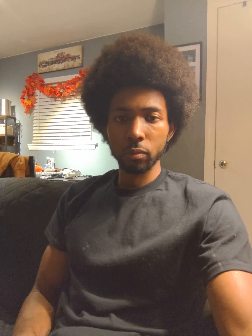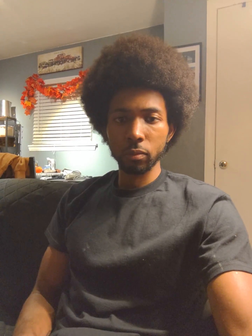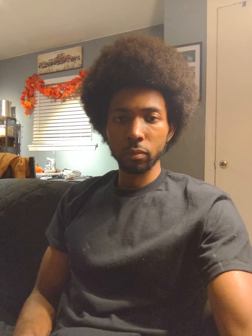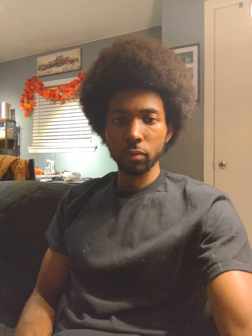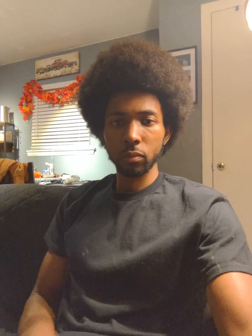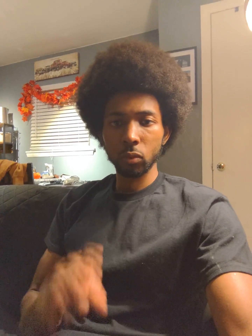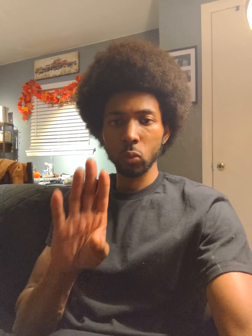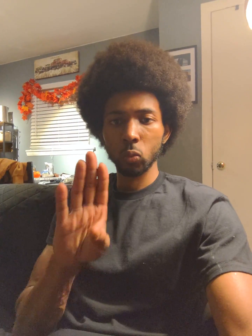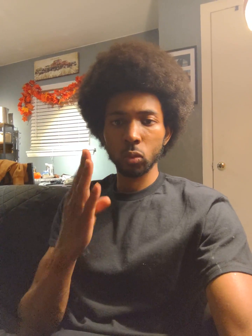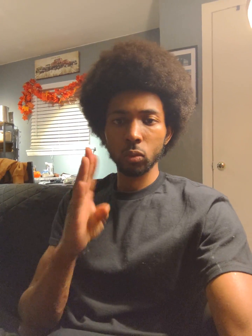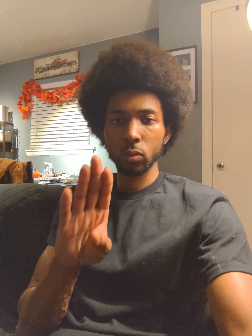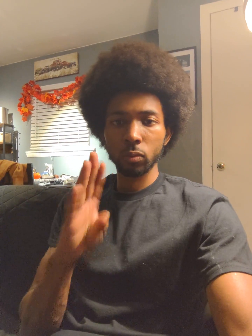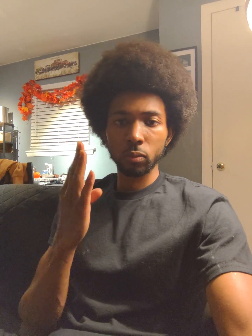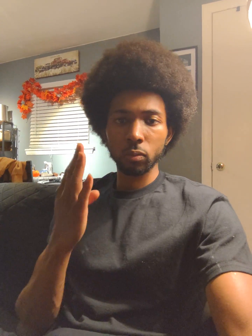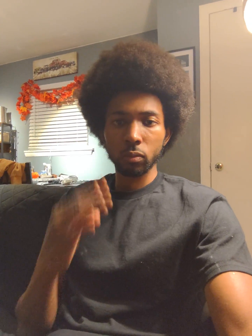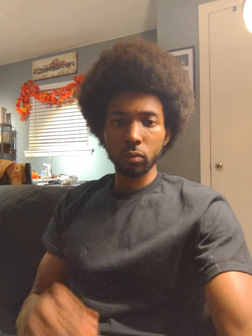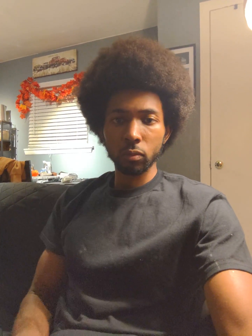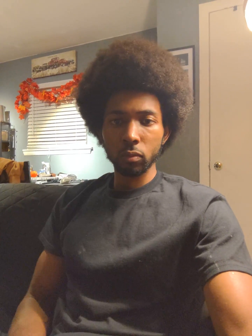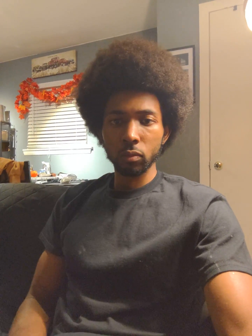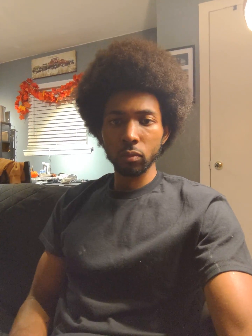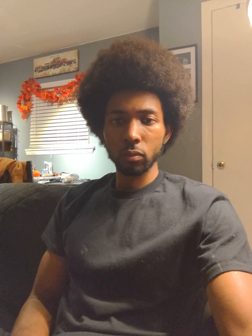door